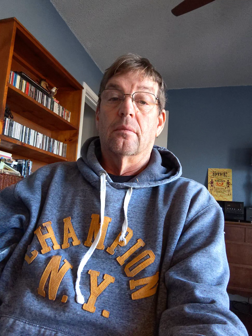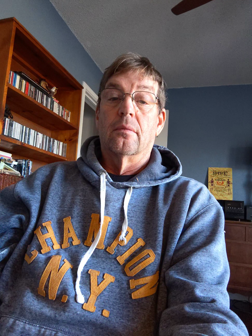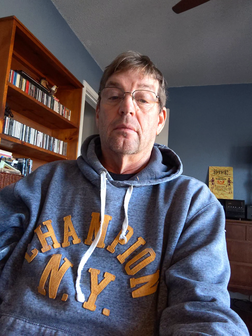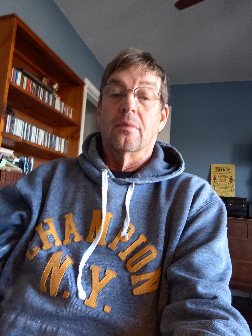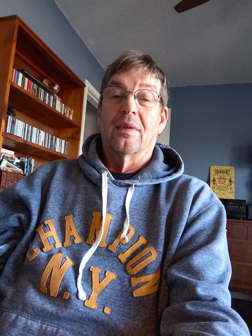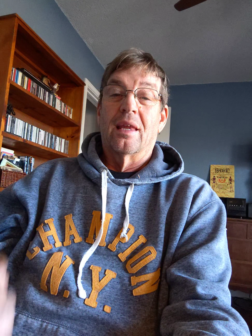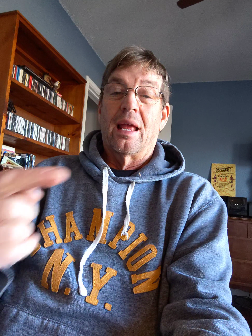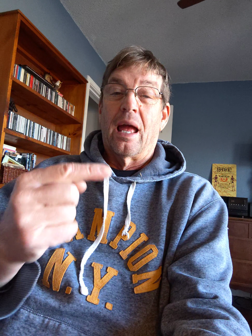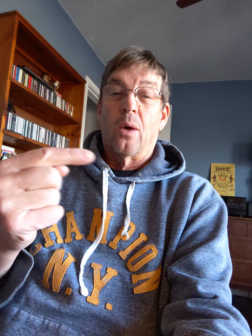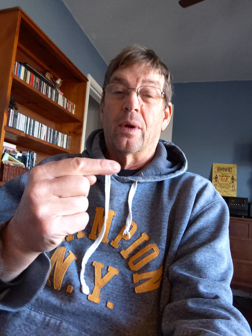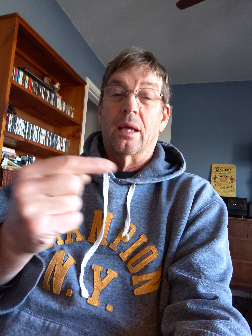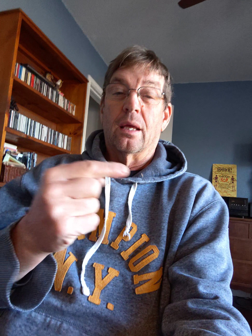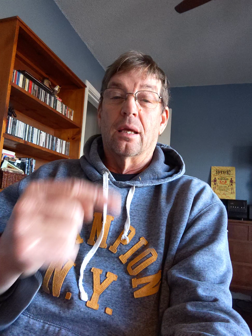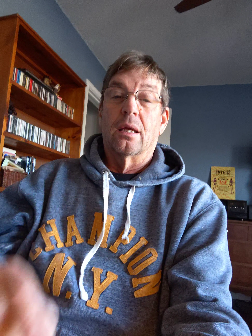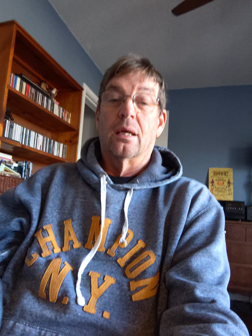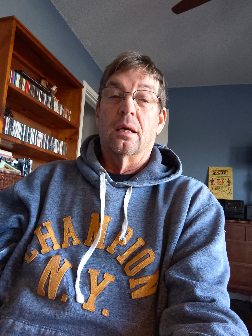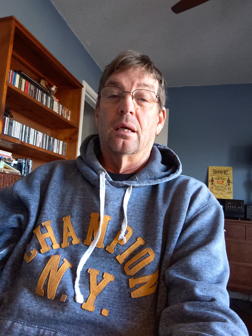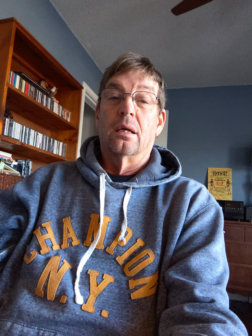owie